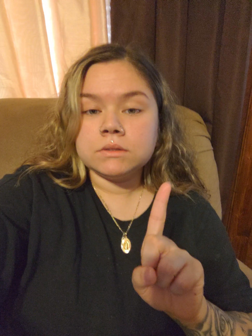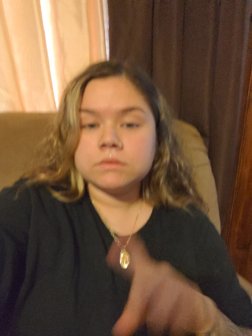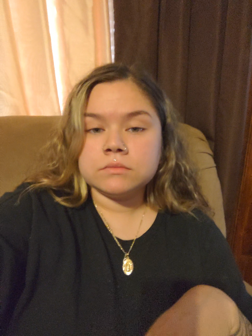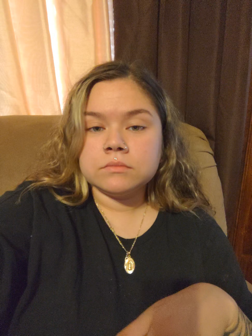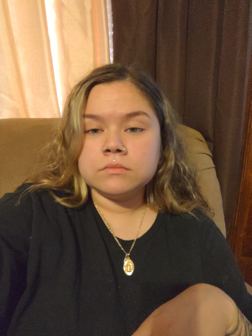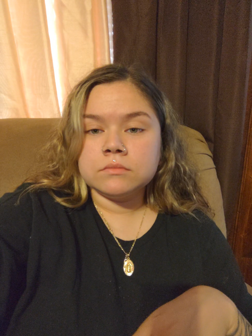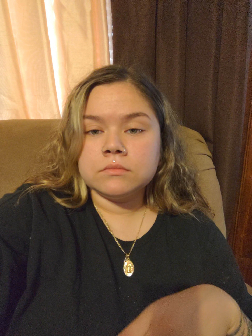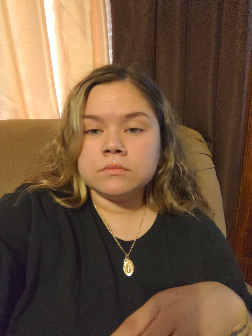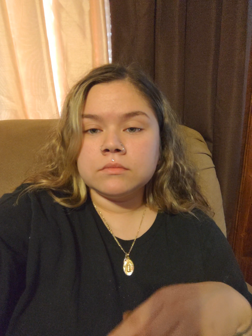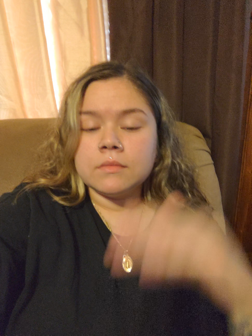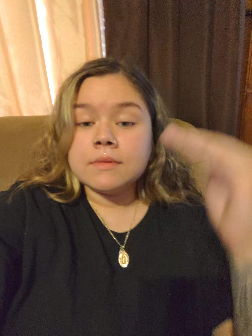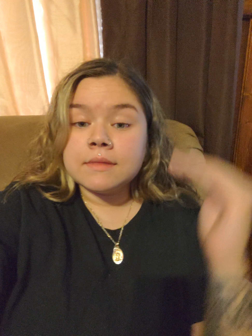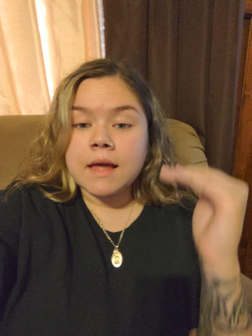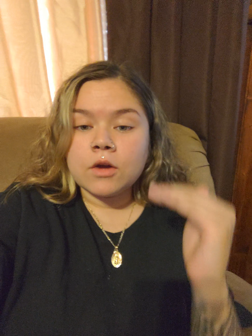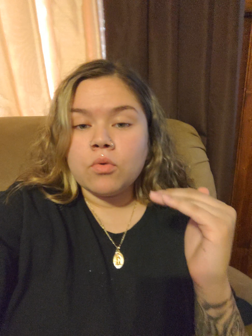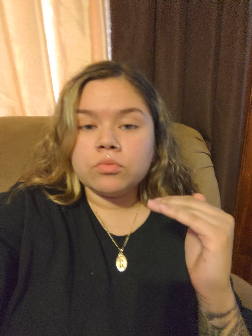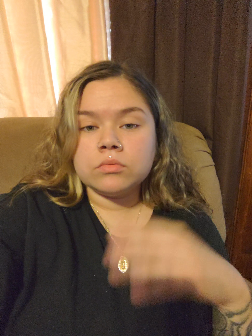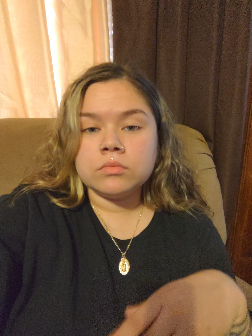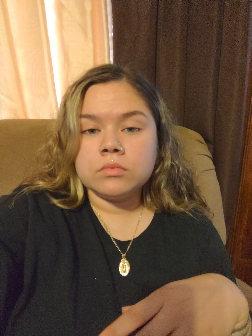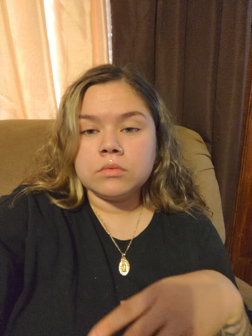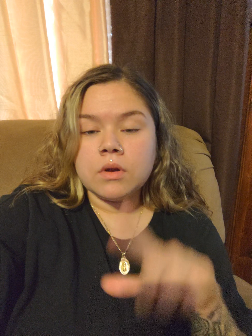little